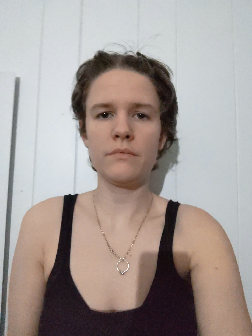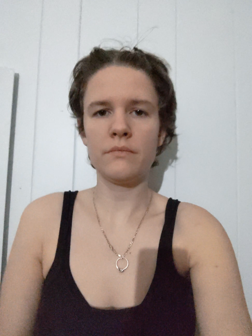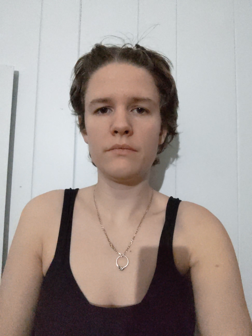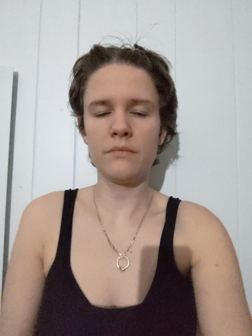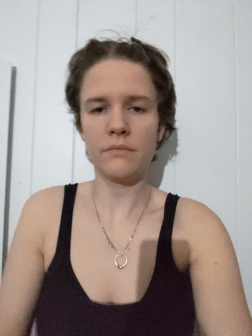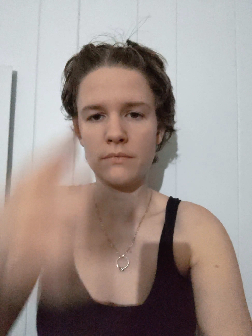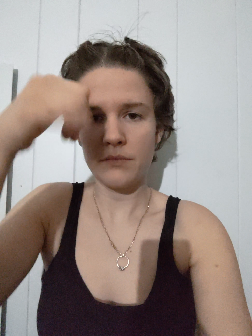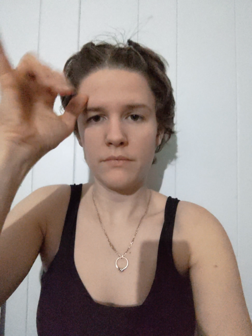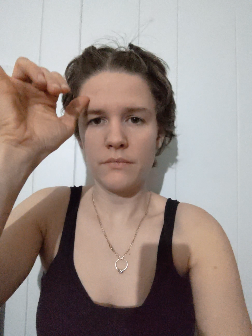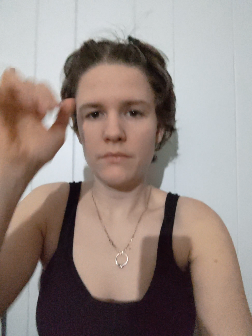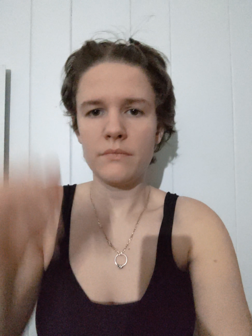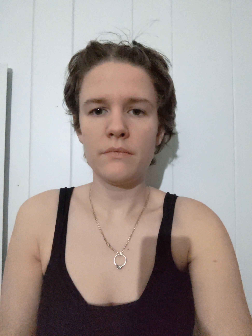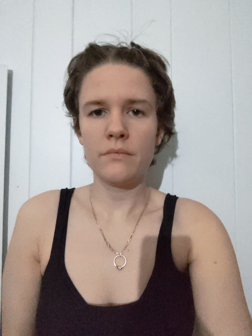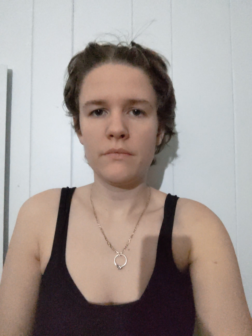cow